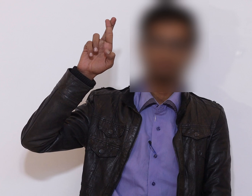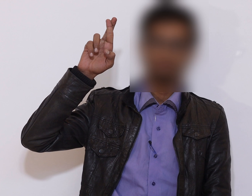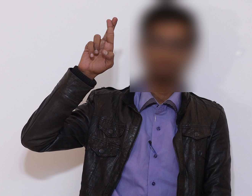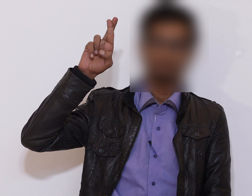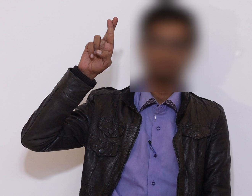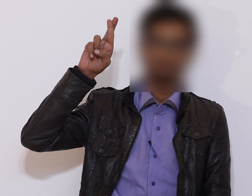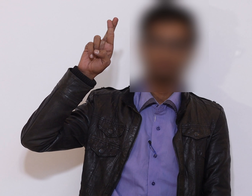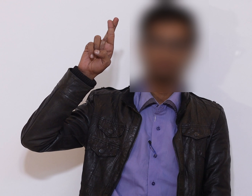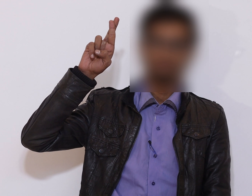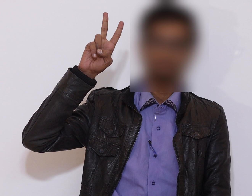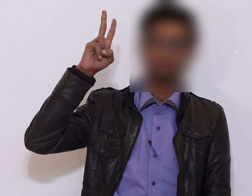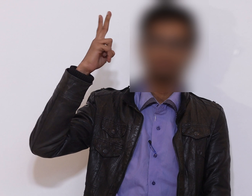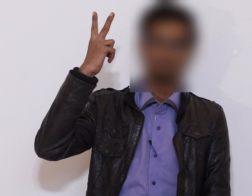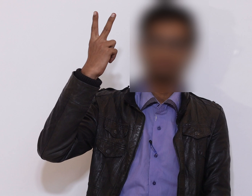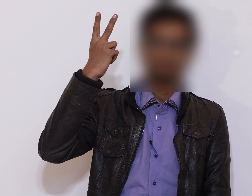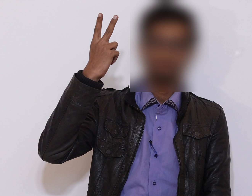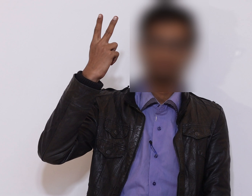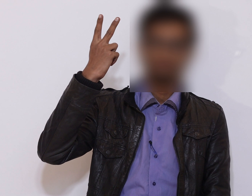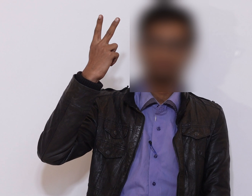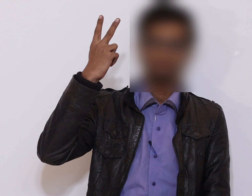ڑ